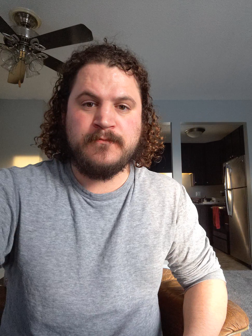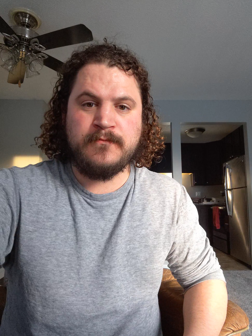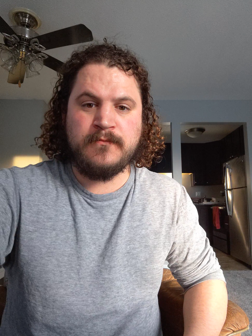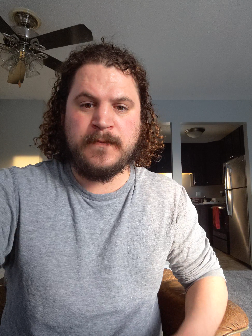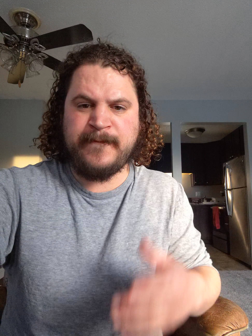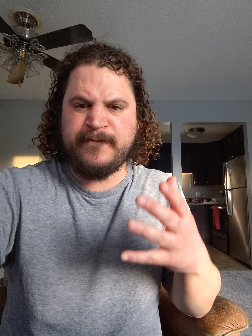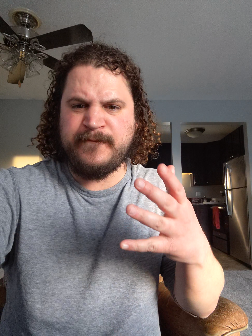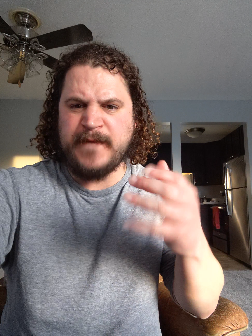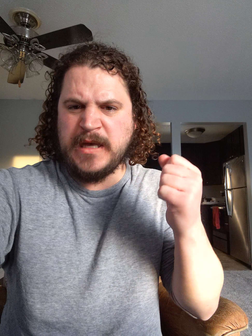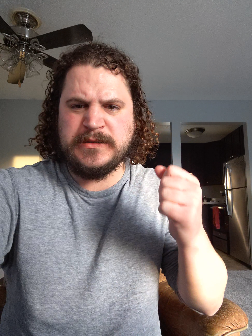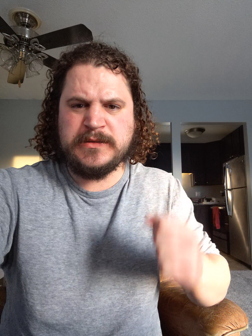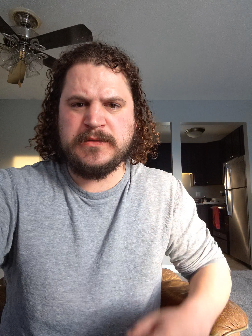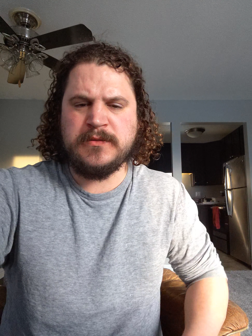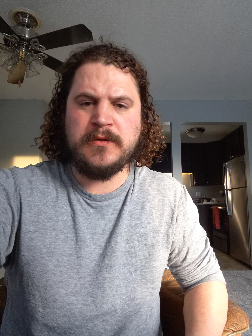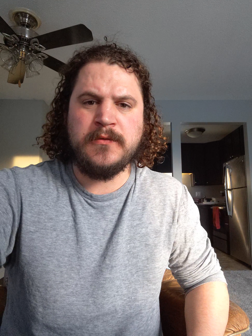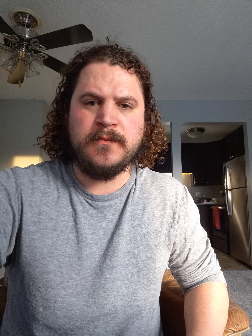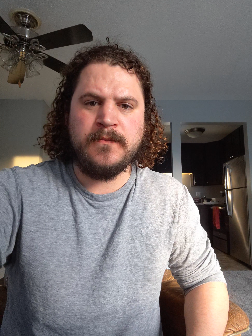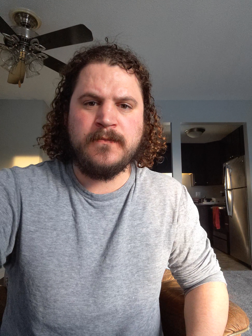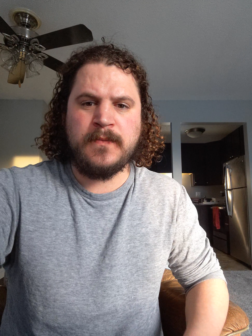fast